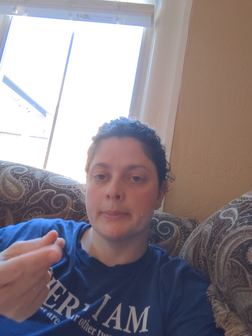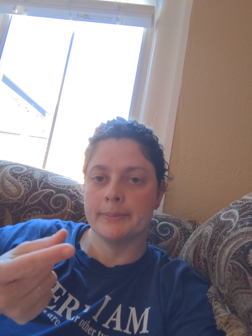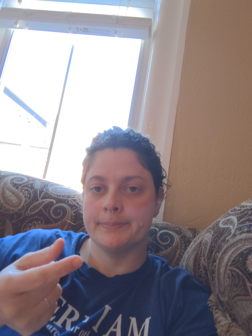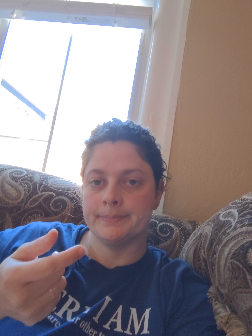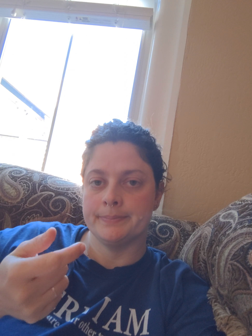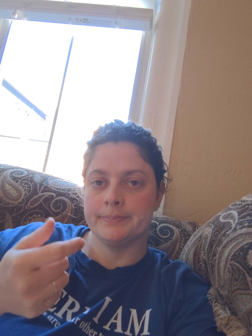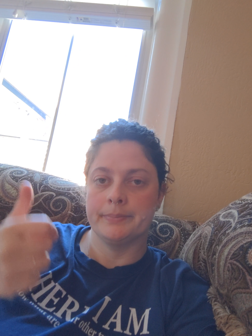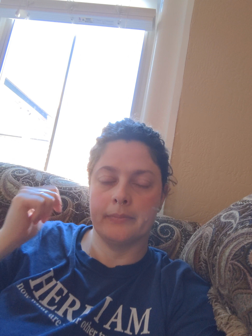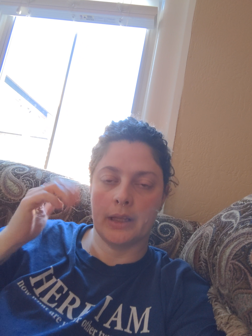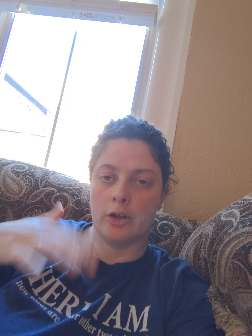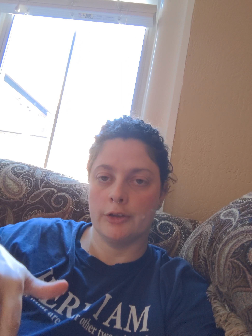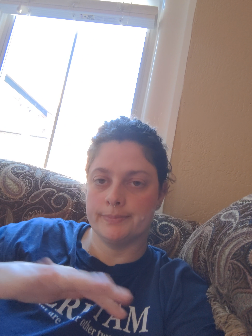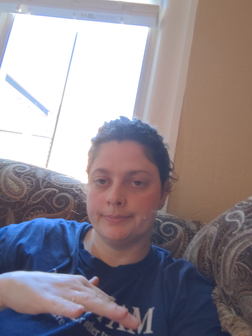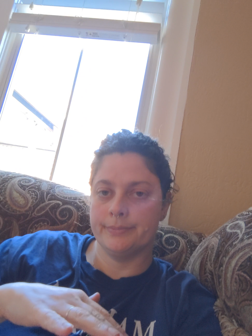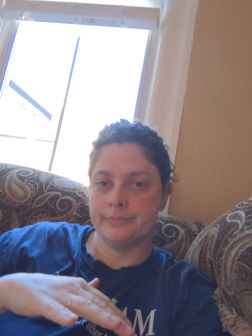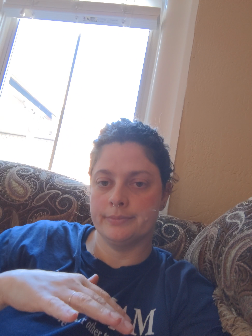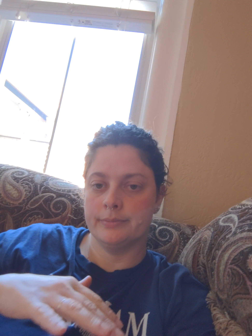backyard